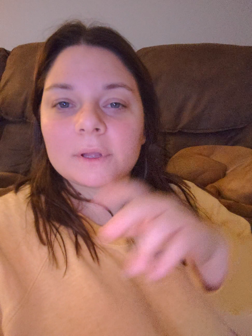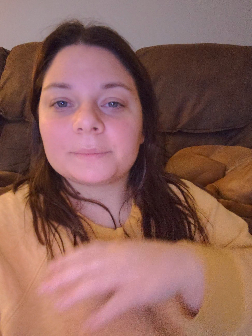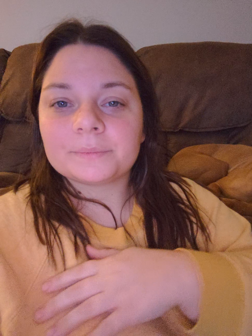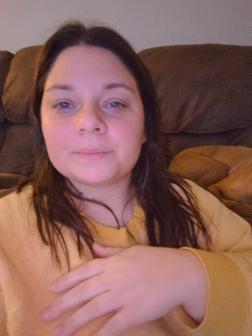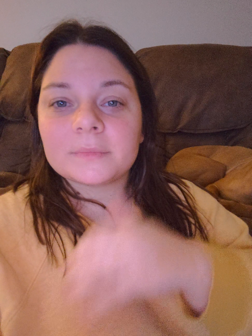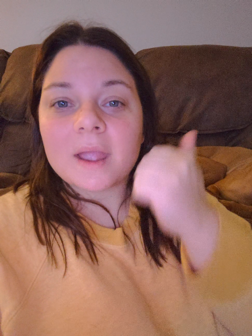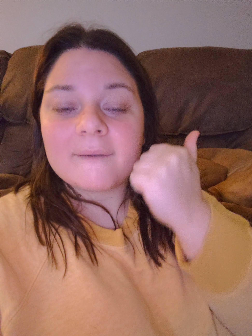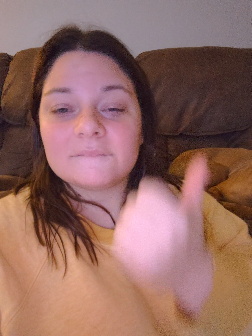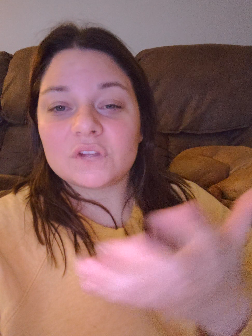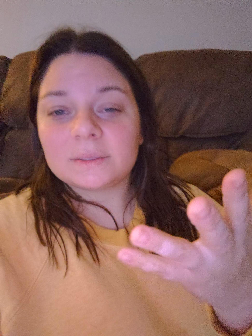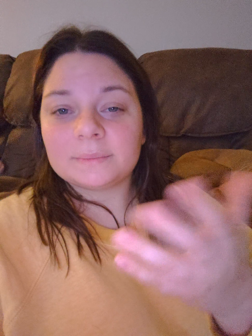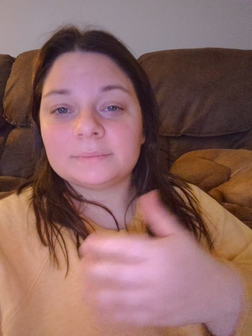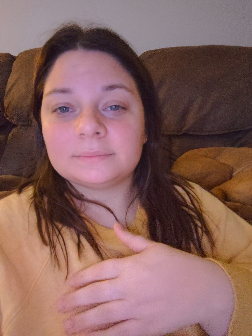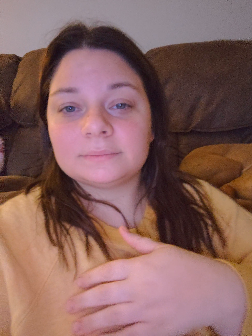every